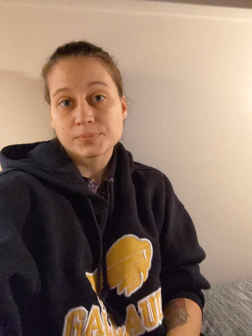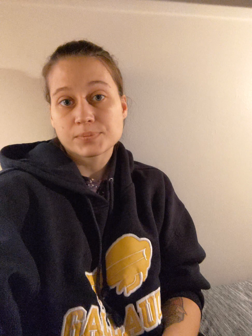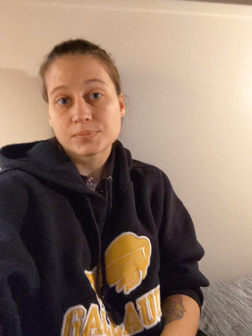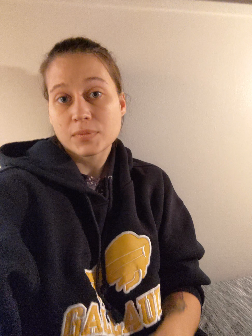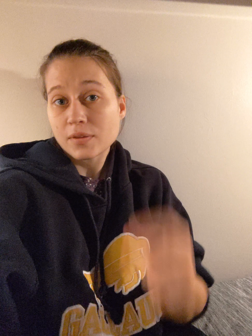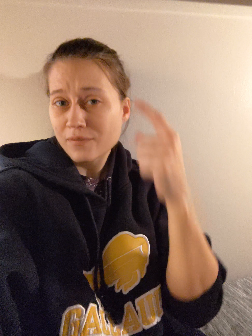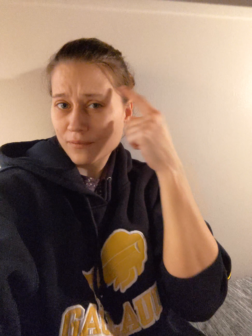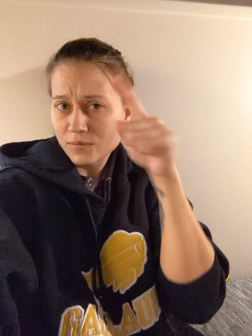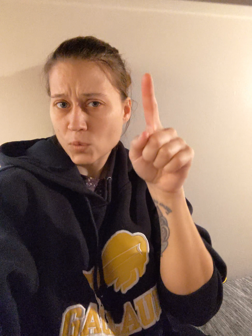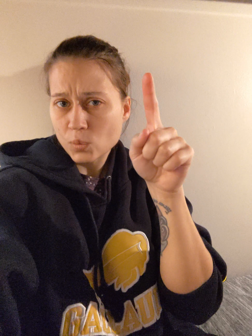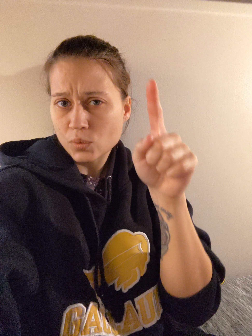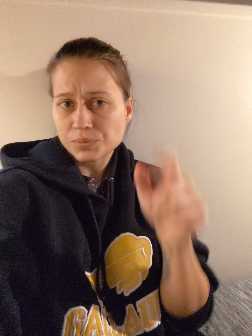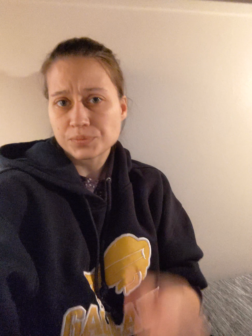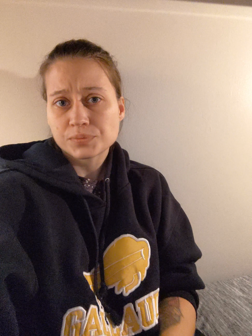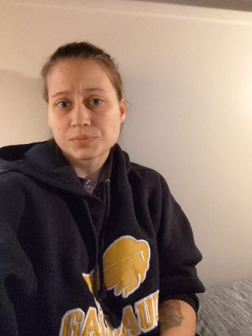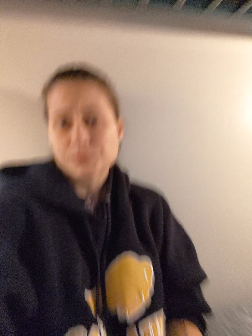for